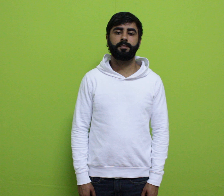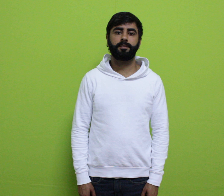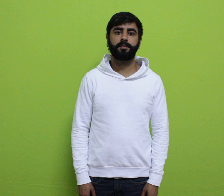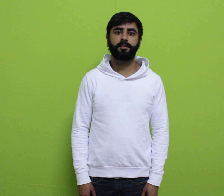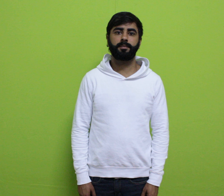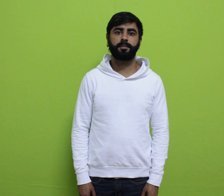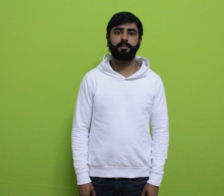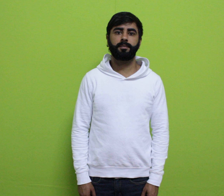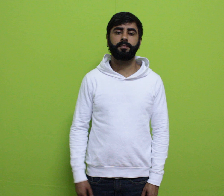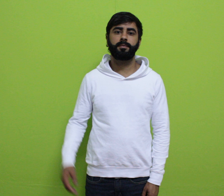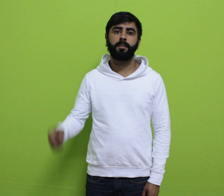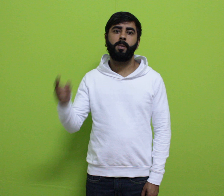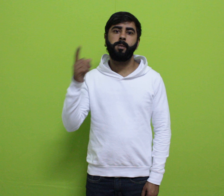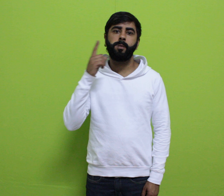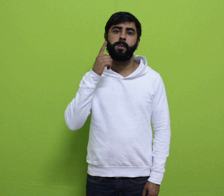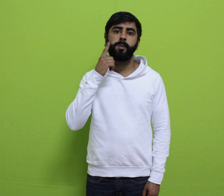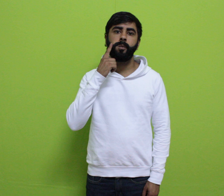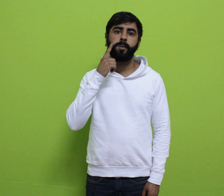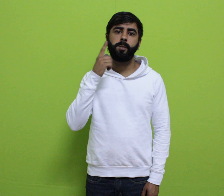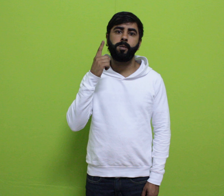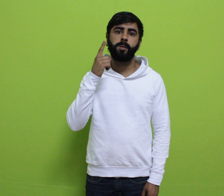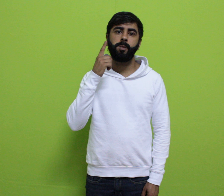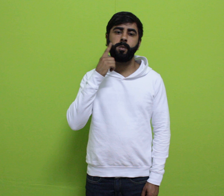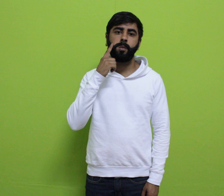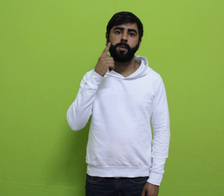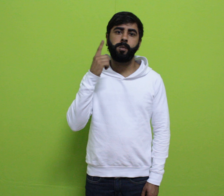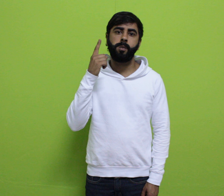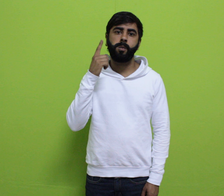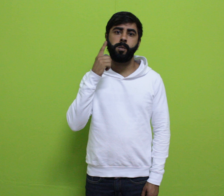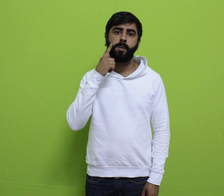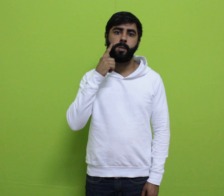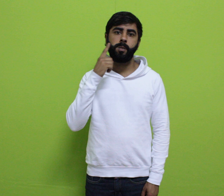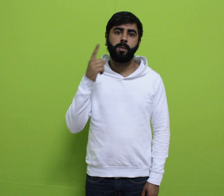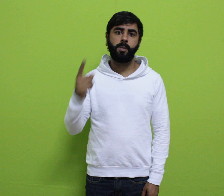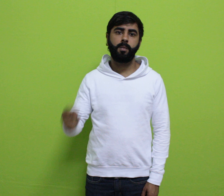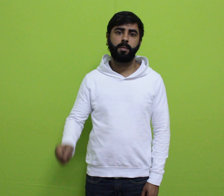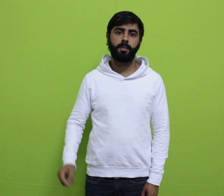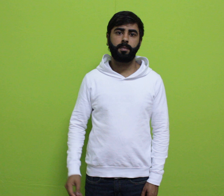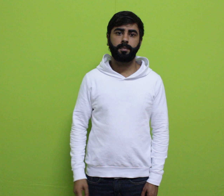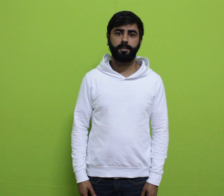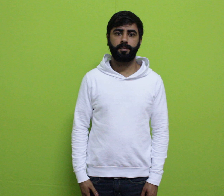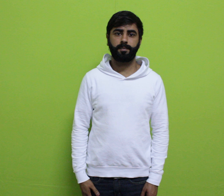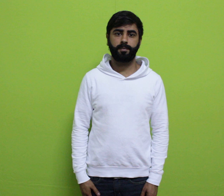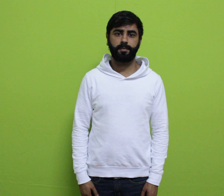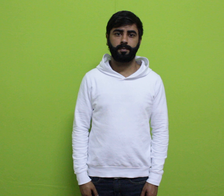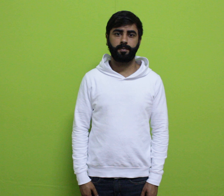bala